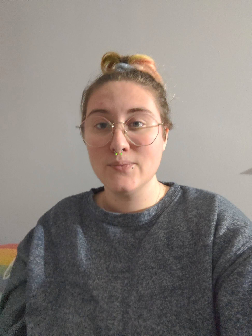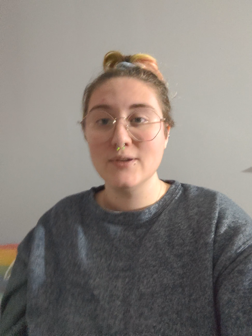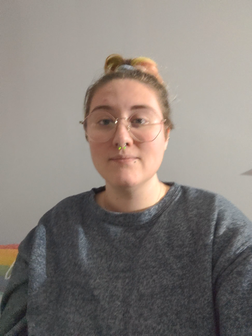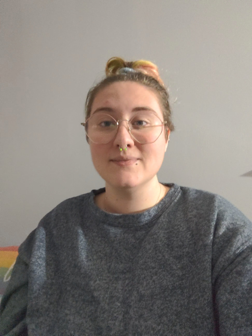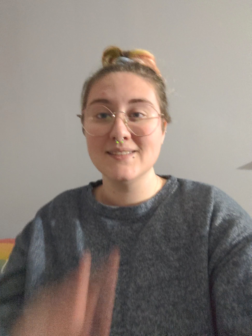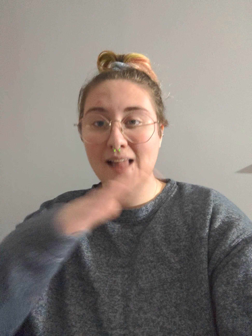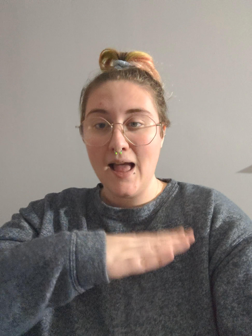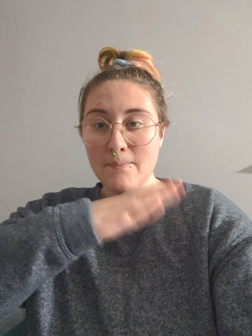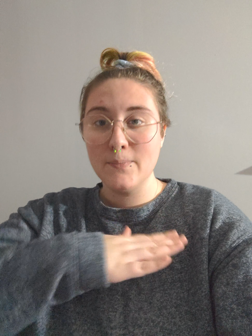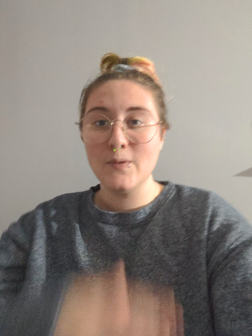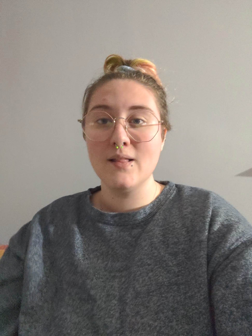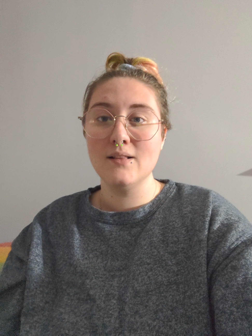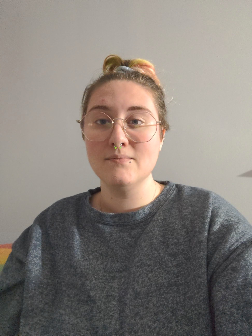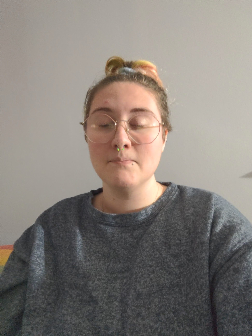table